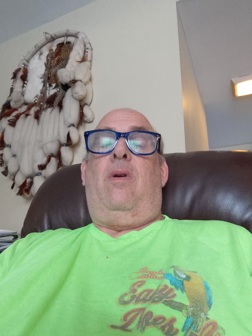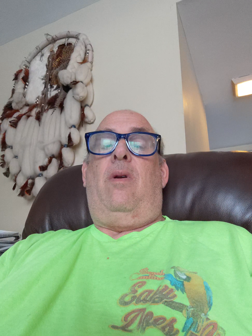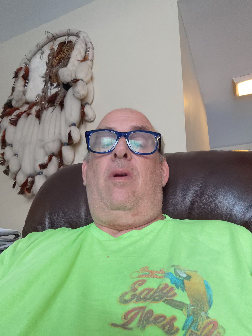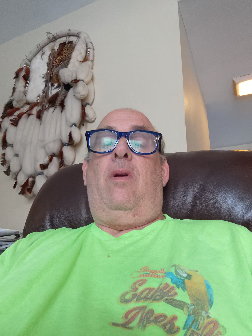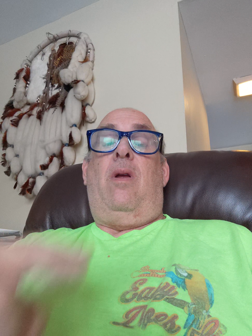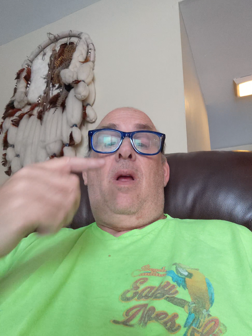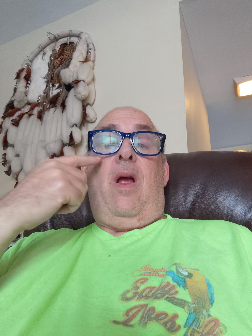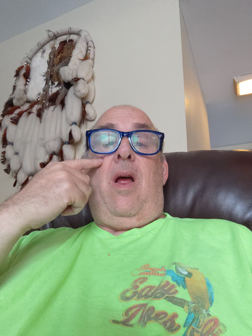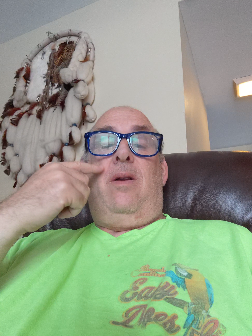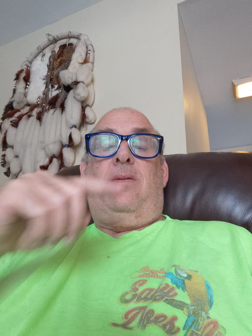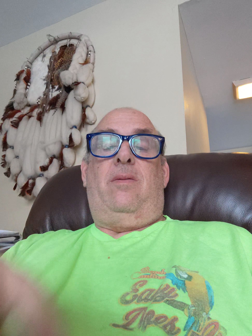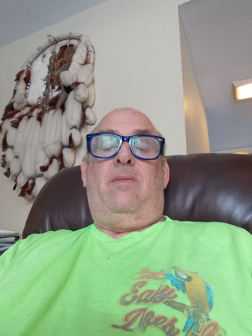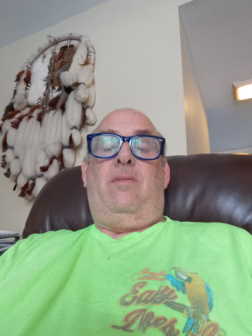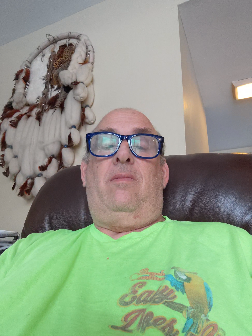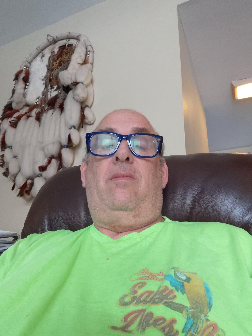eye